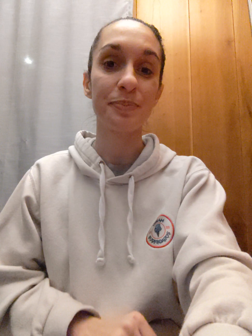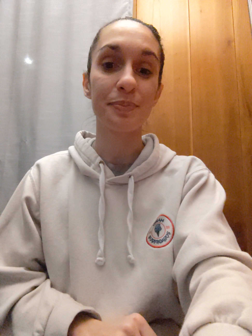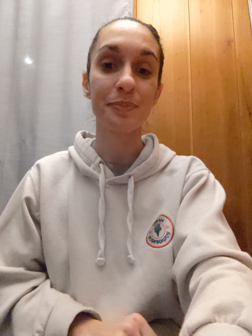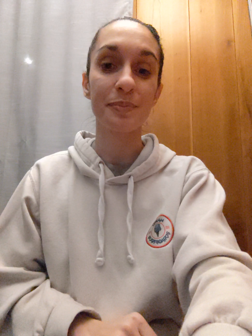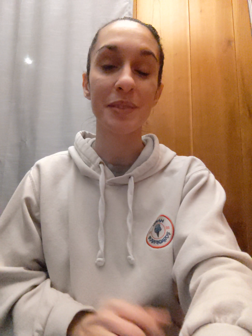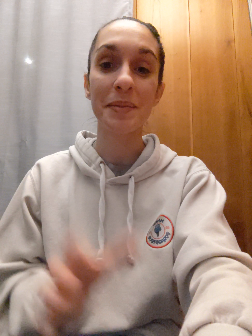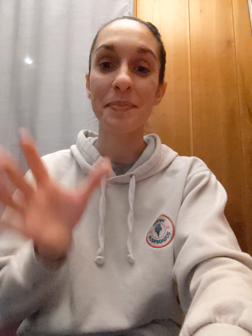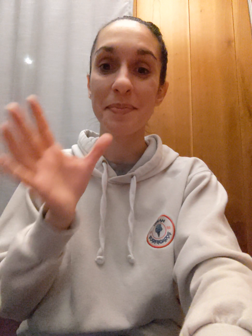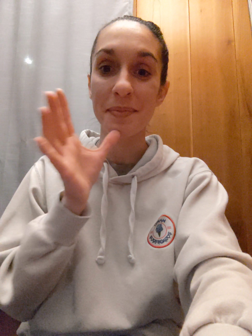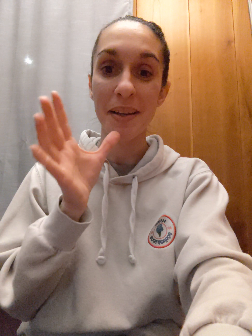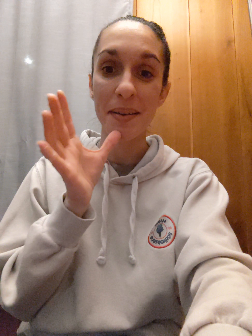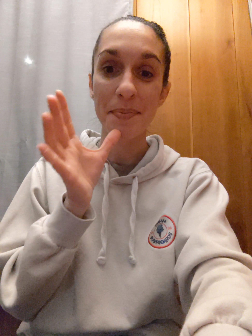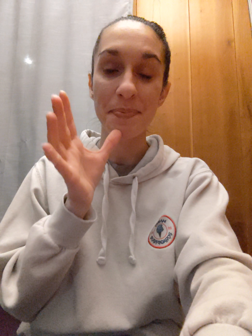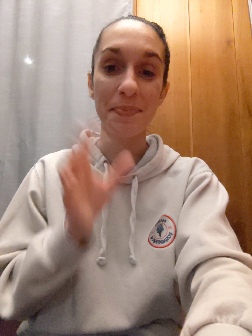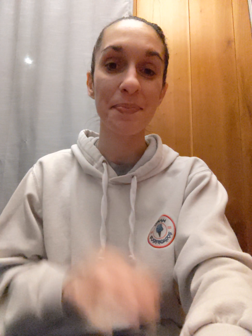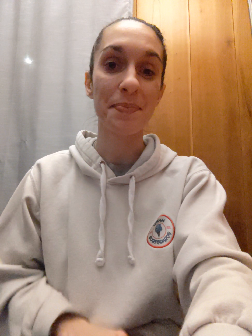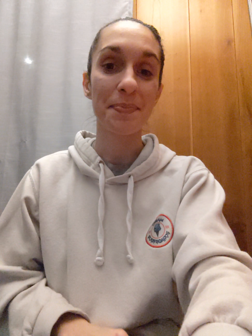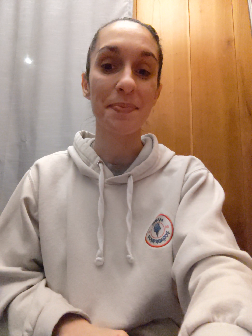mom